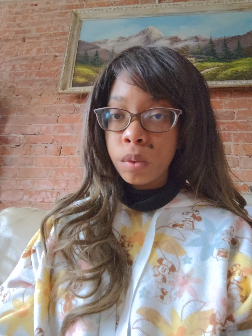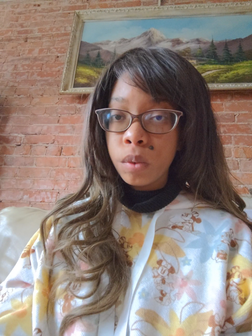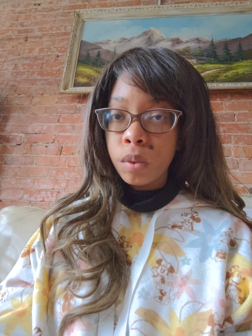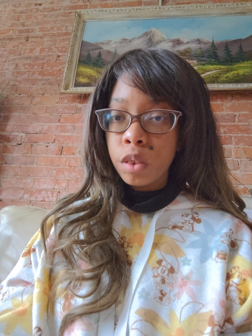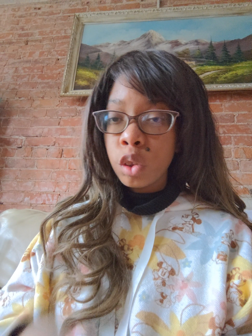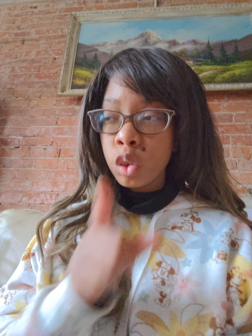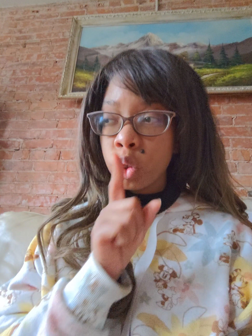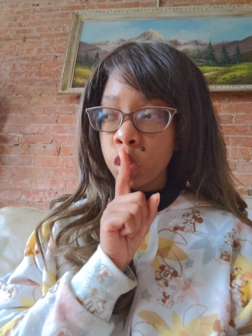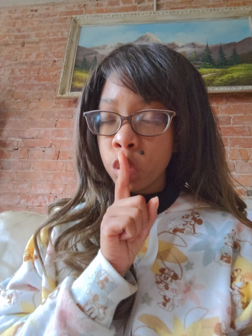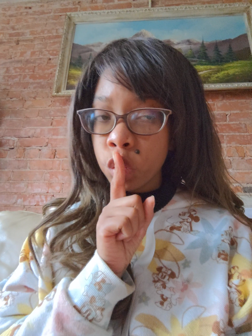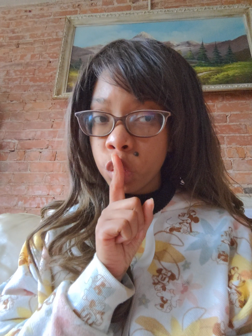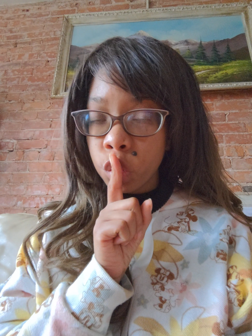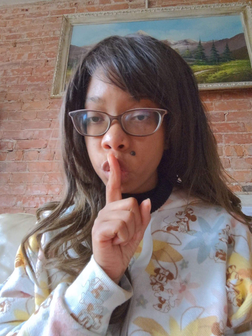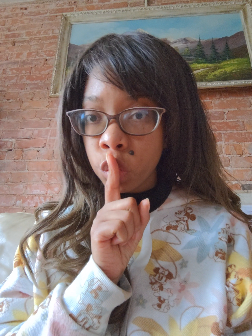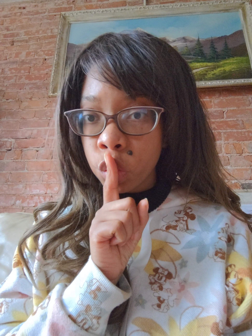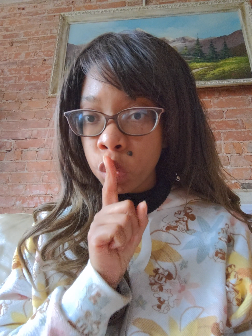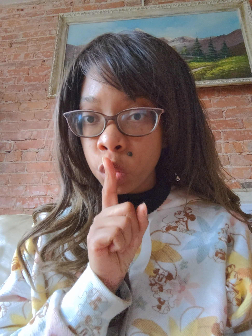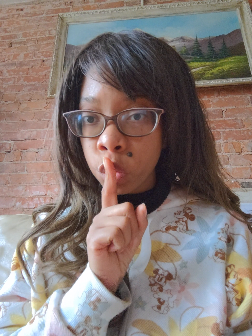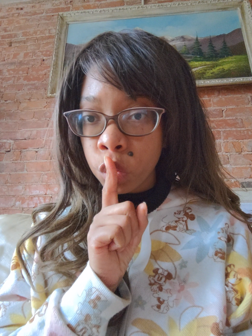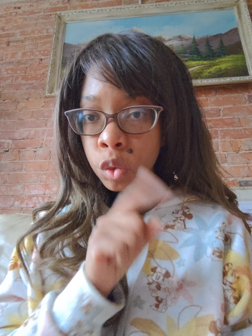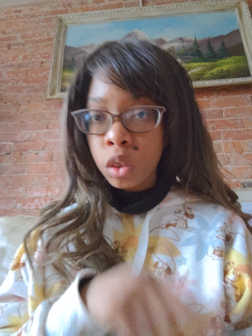shhh